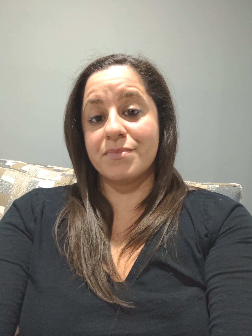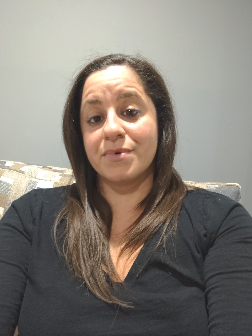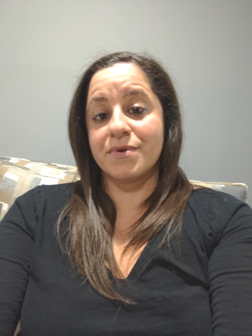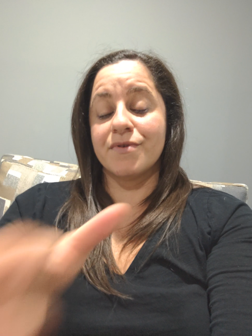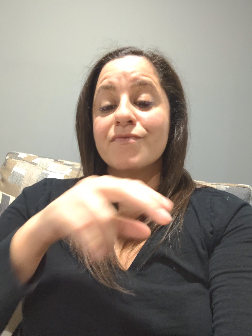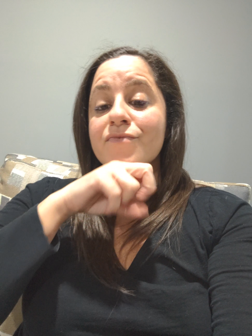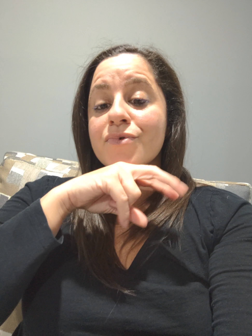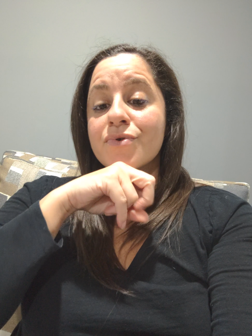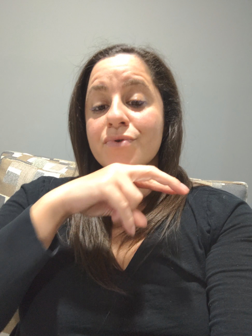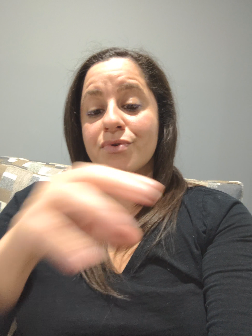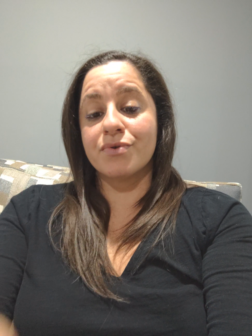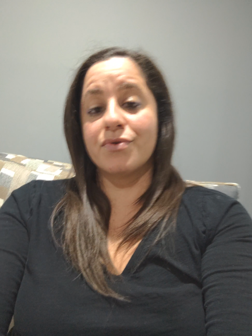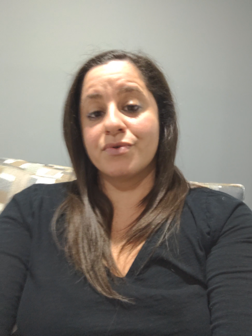frog